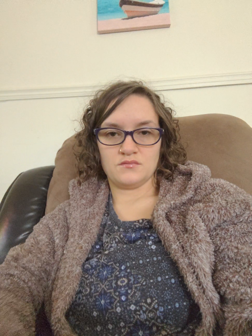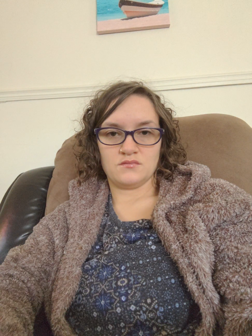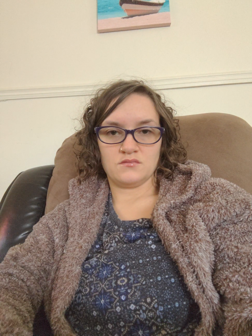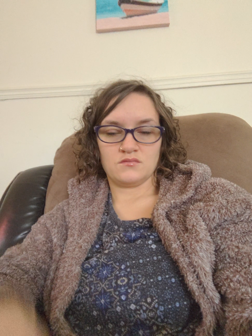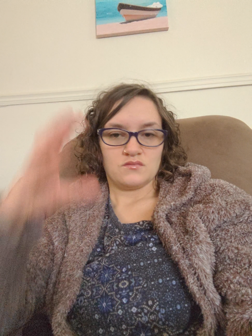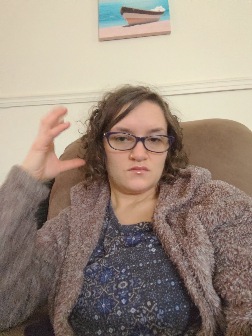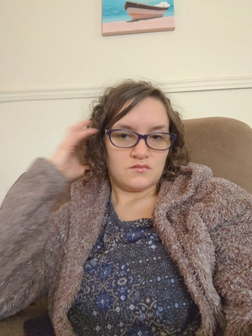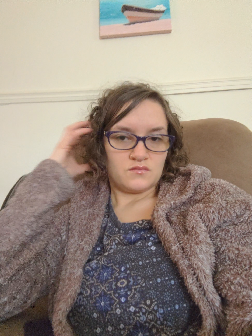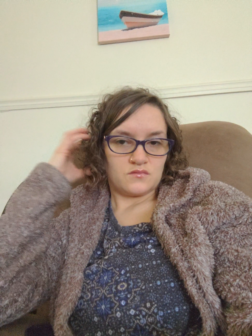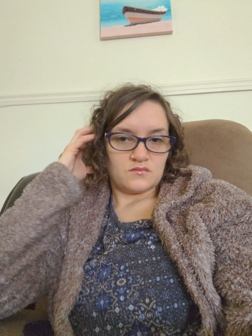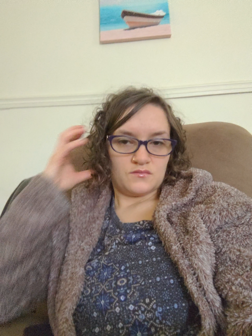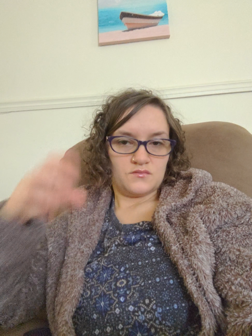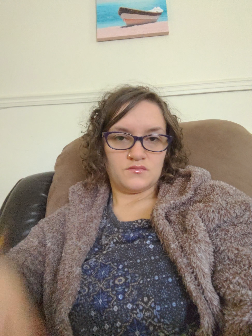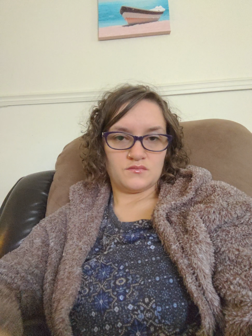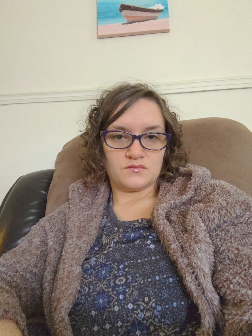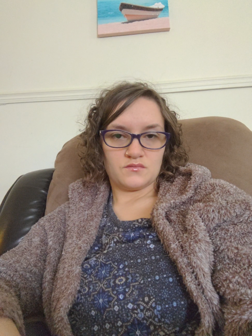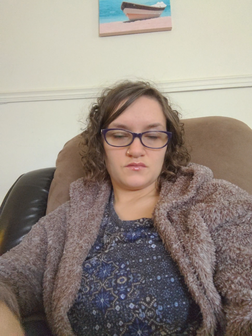radio